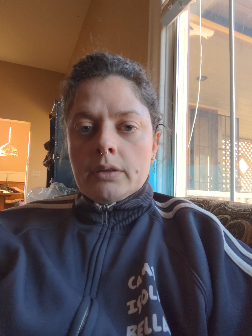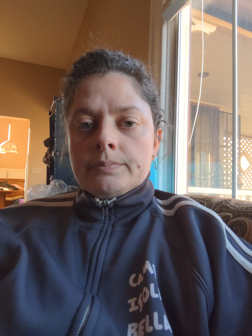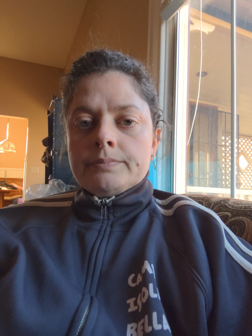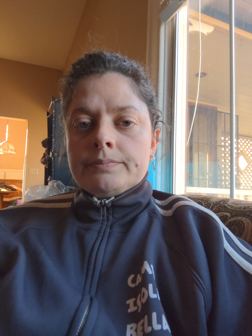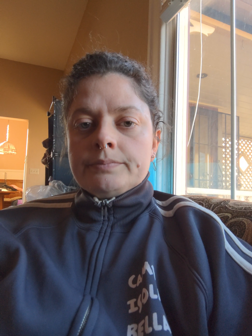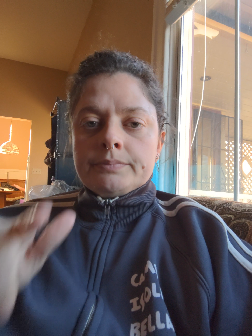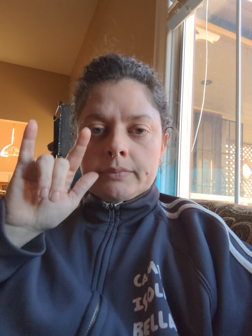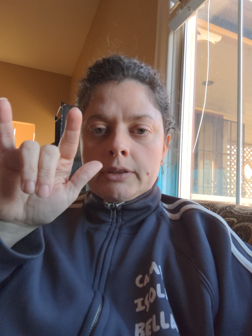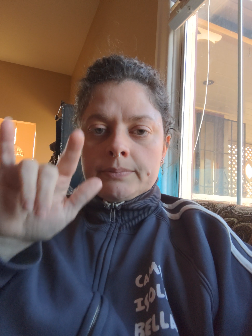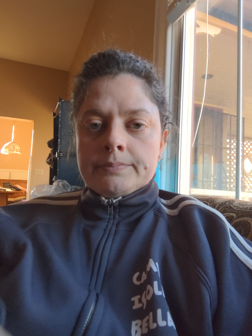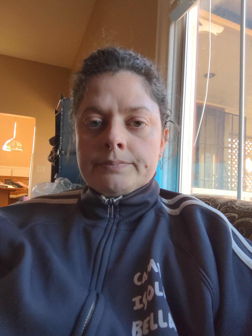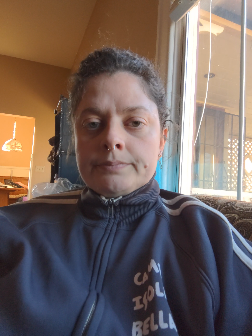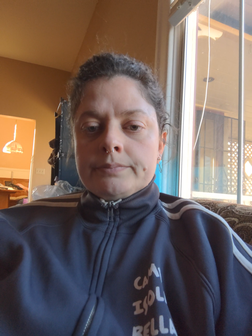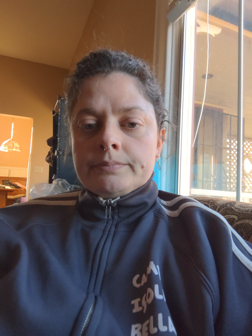airplane